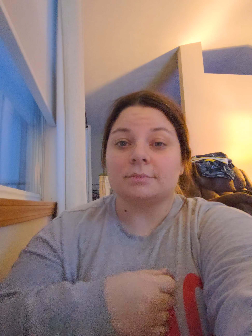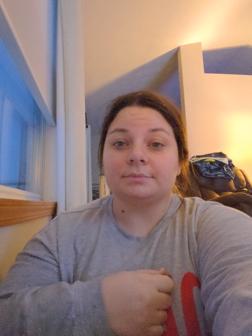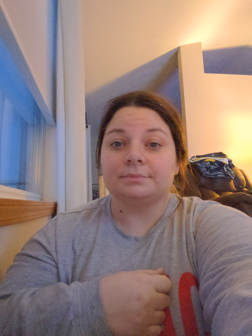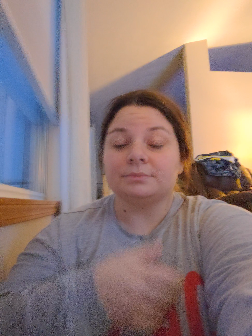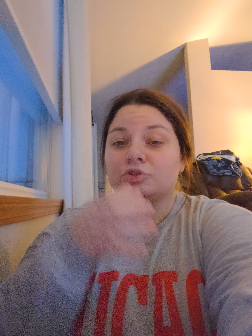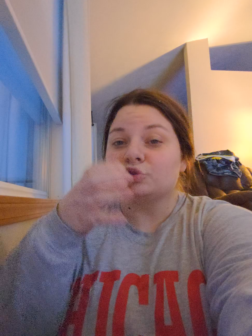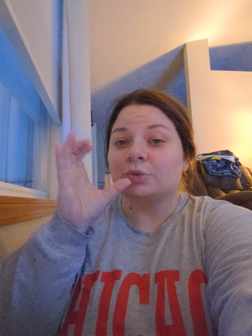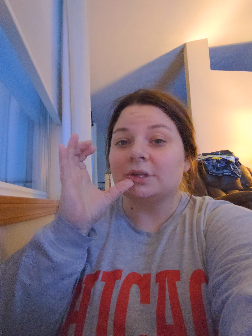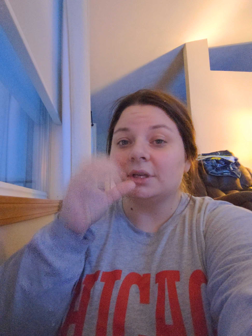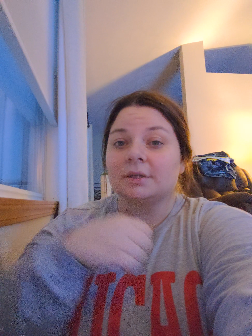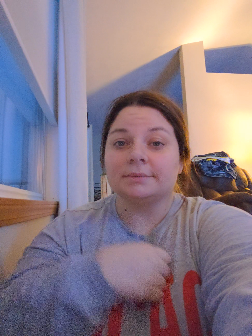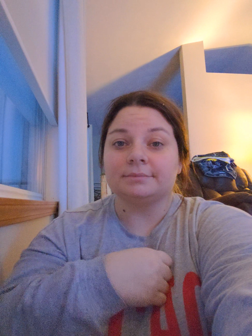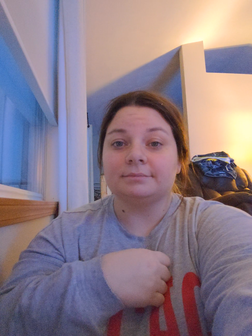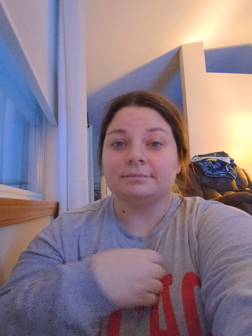drink